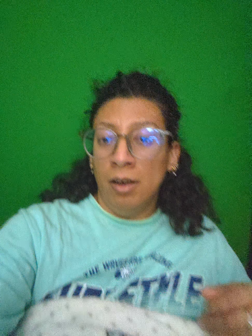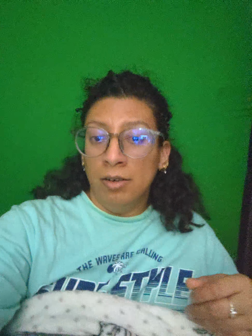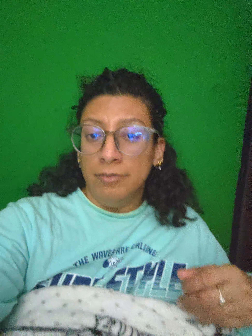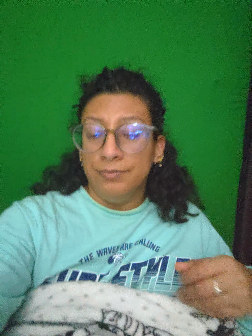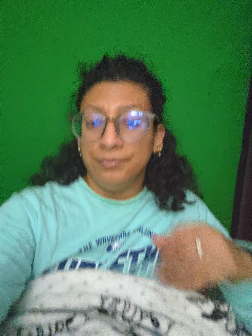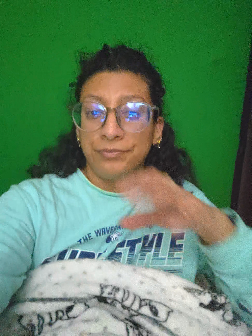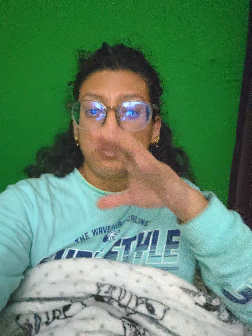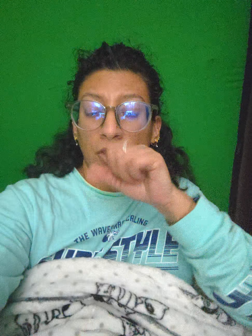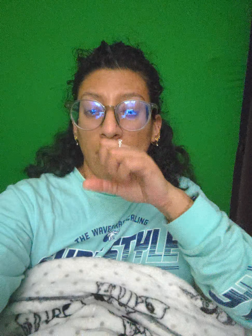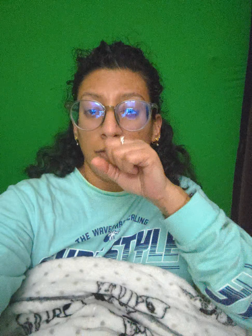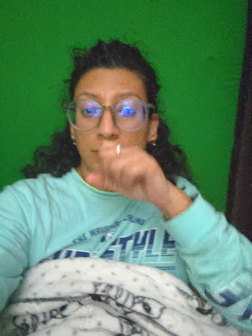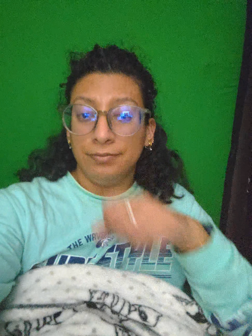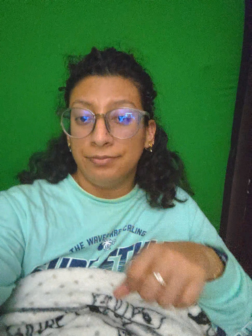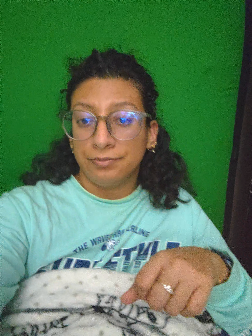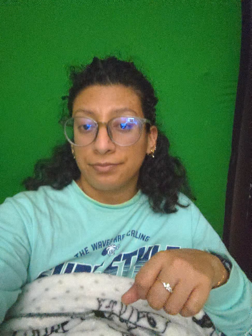orange